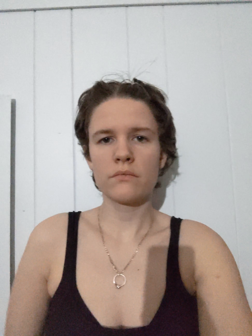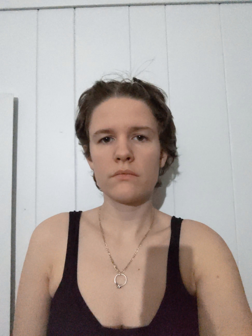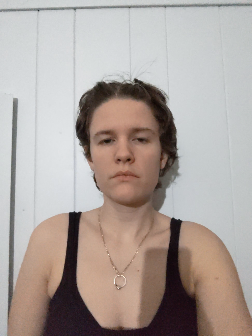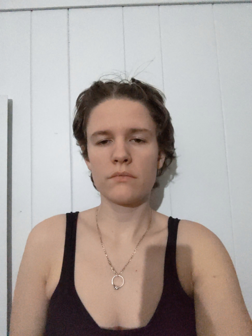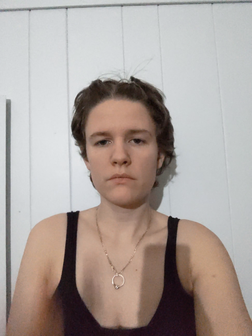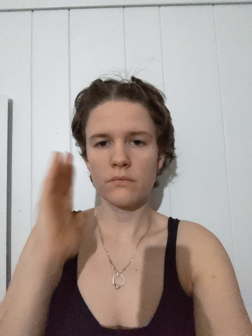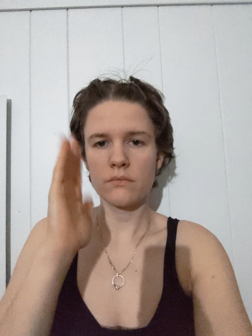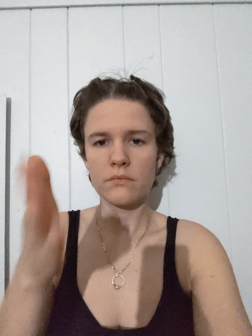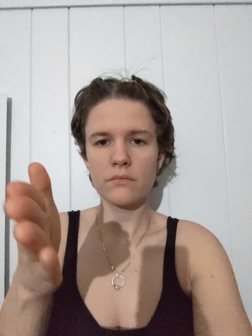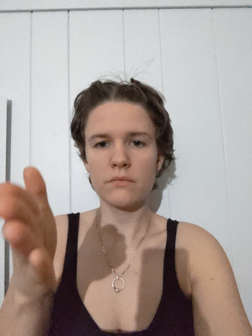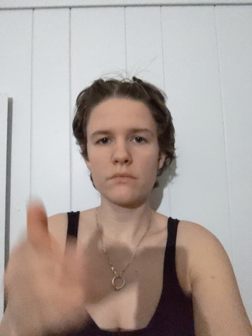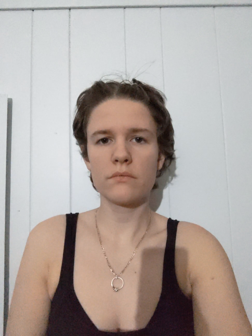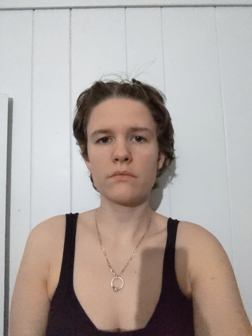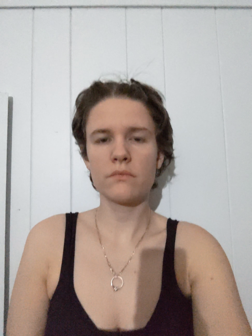will